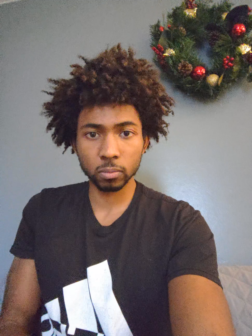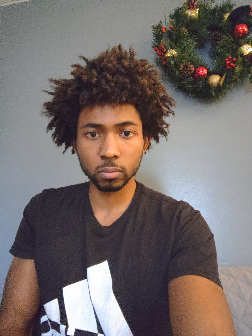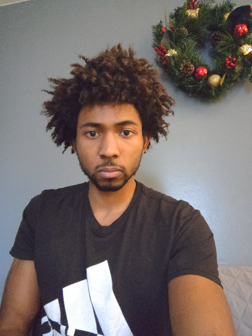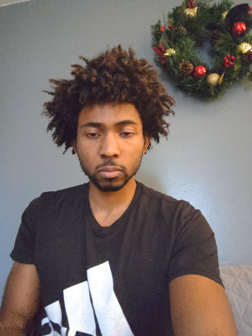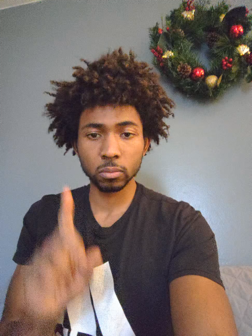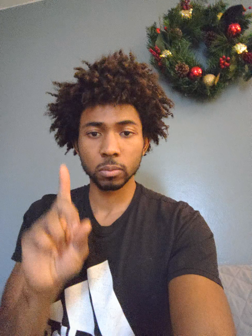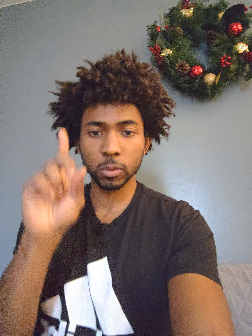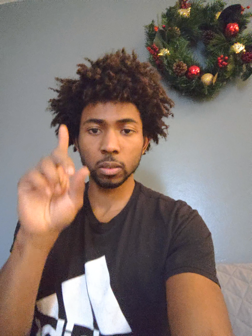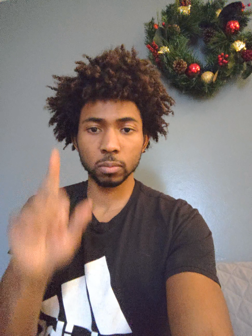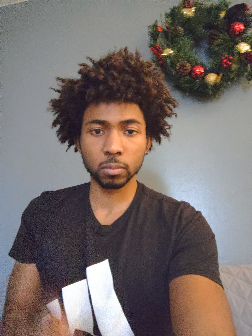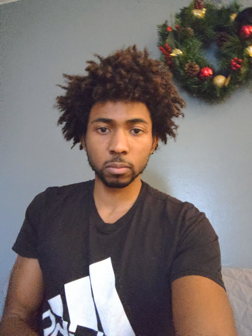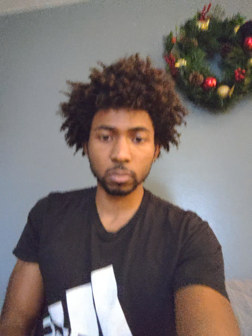up